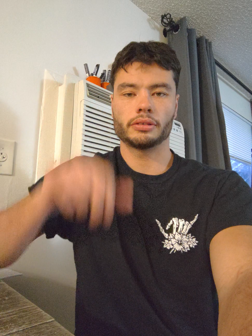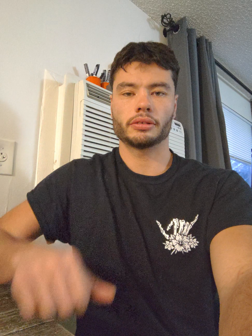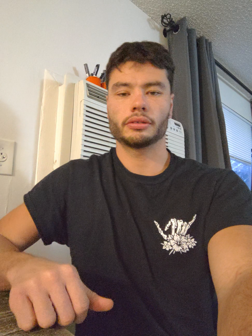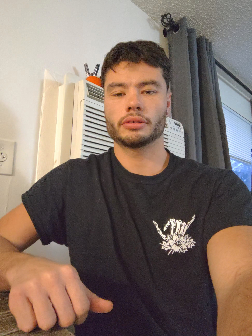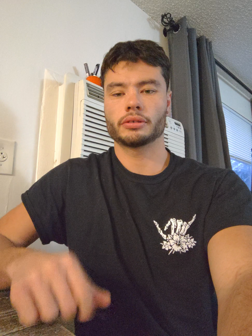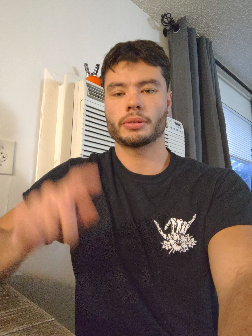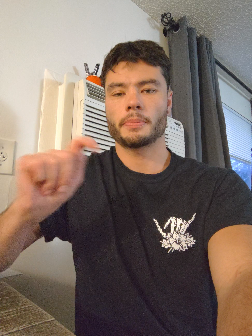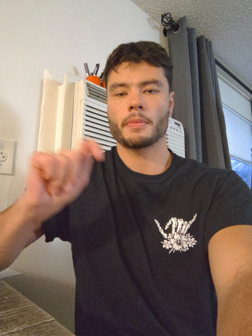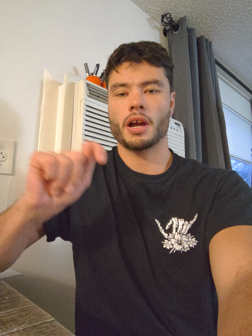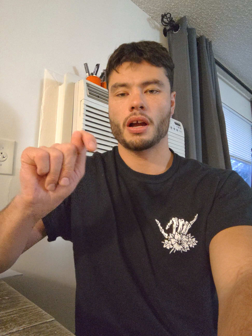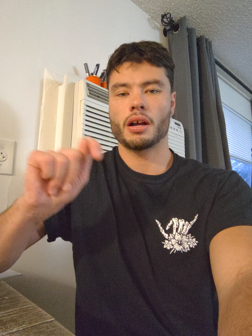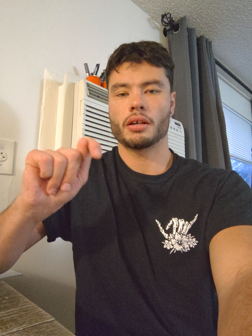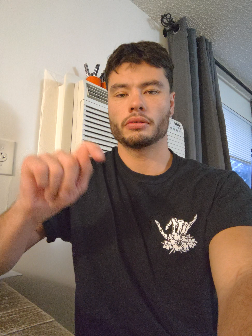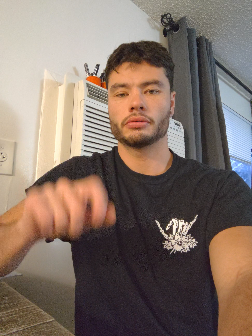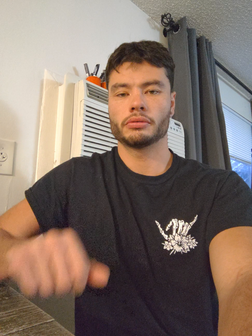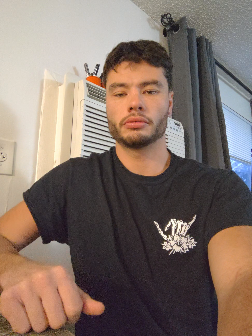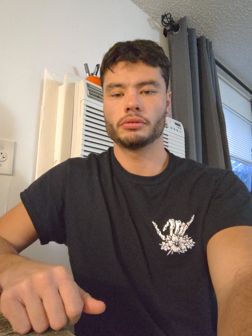potty